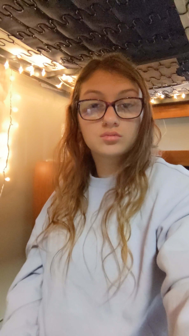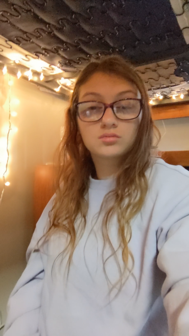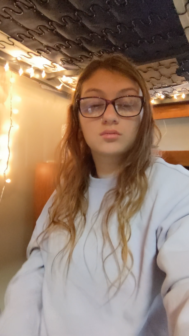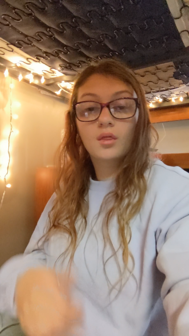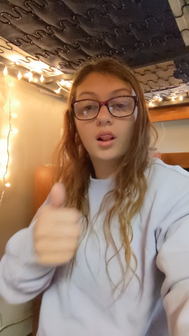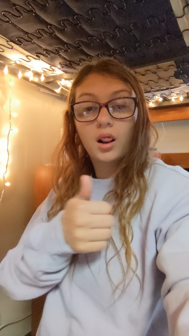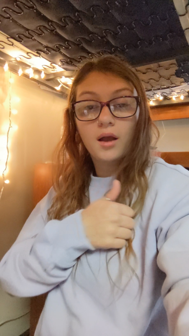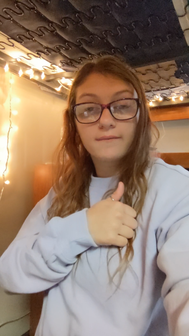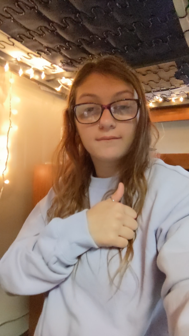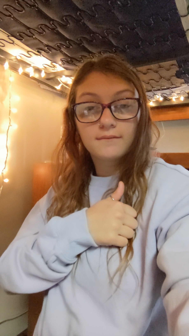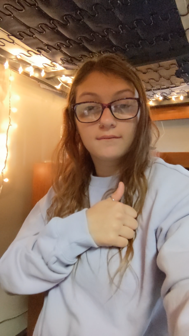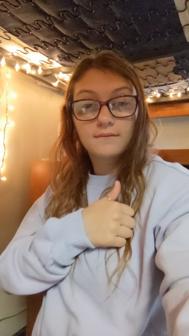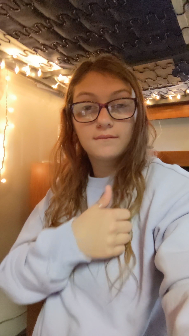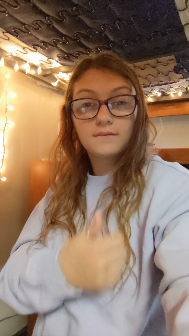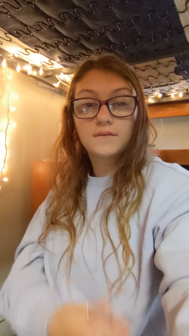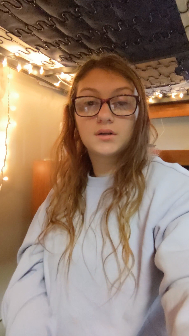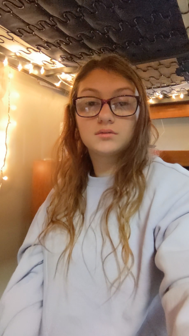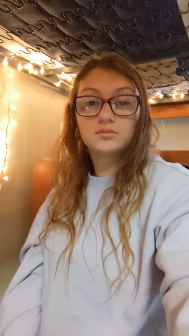love